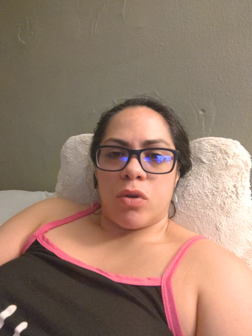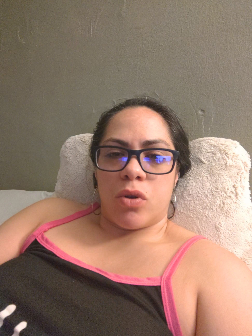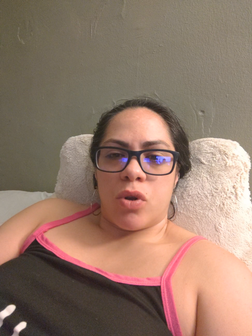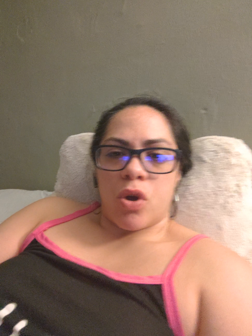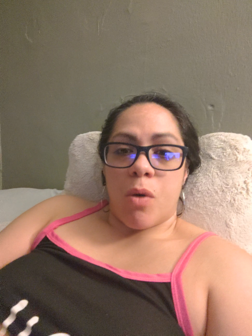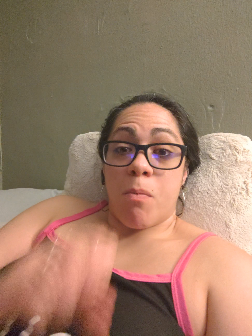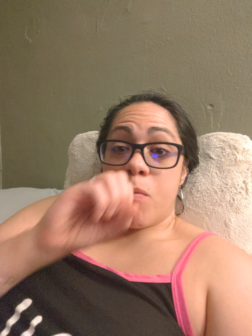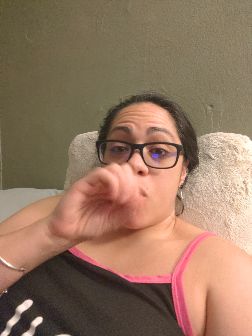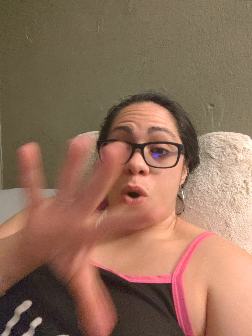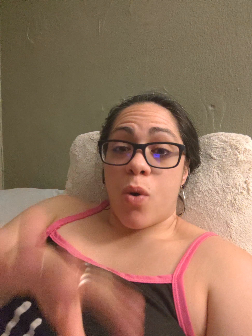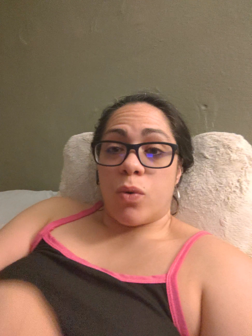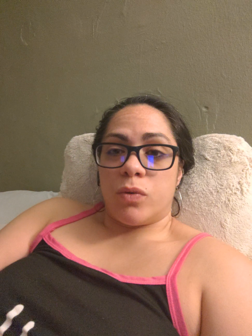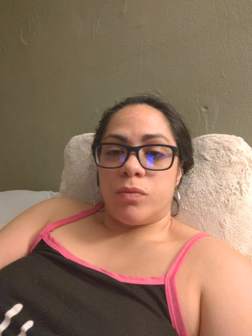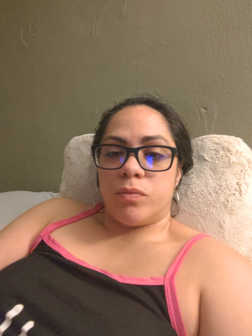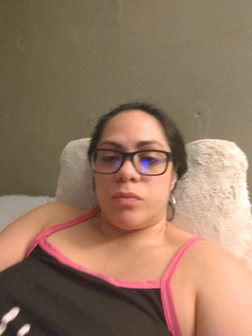blow